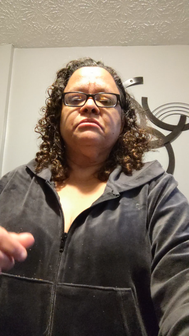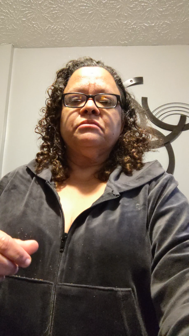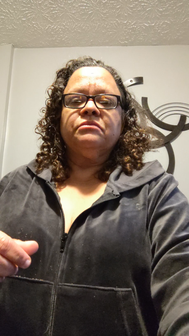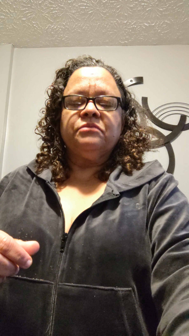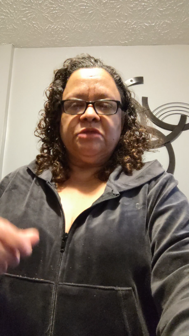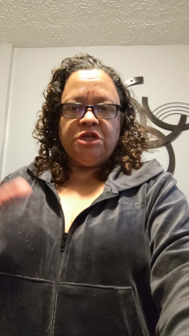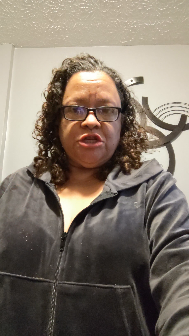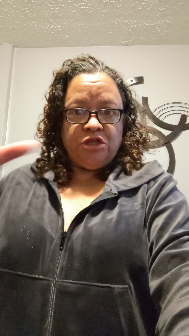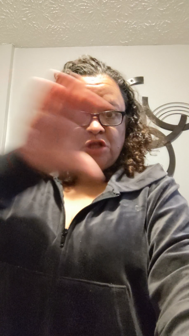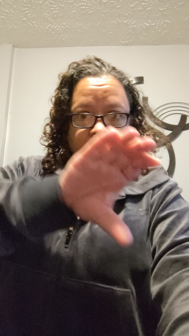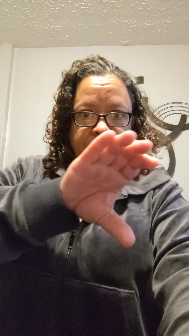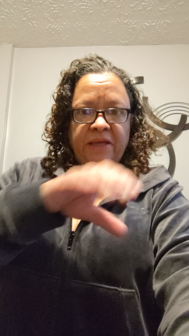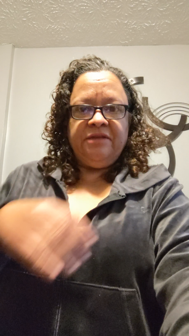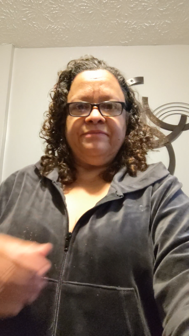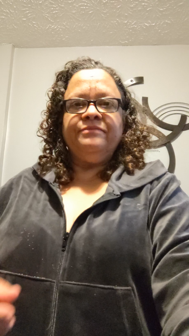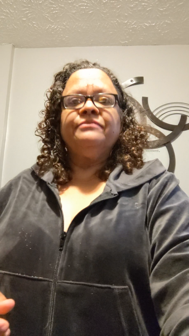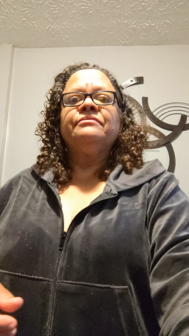dump